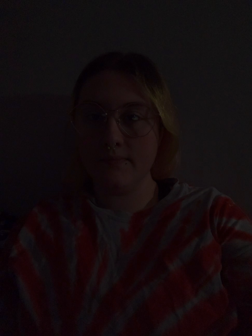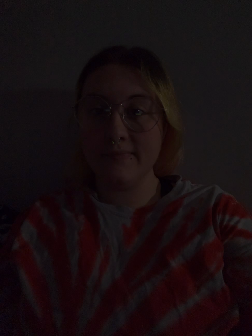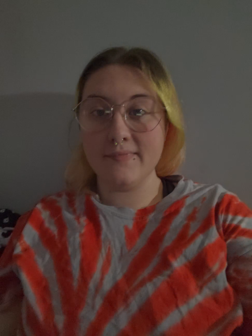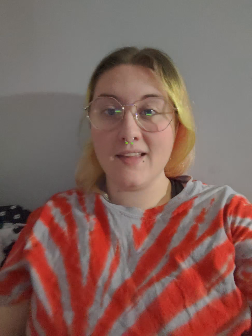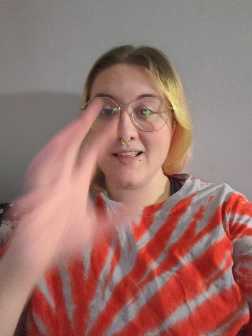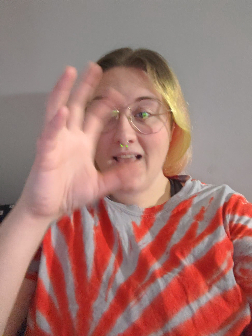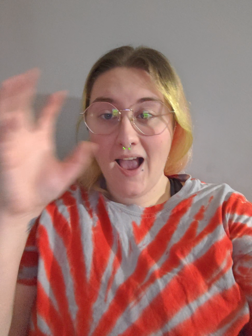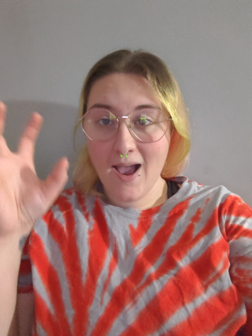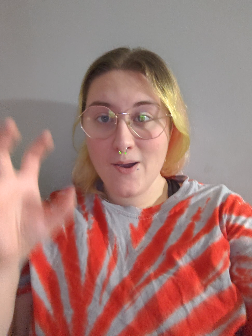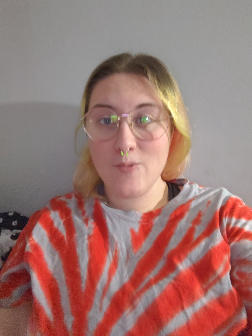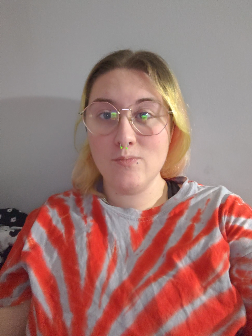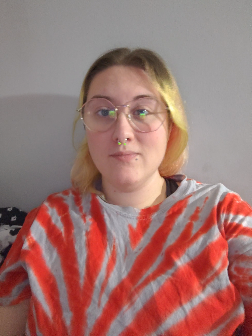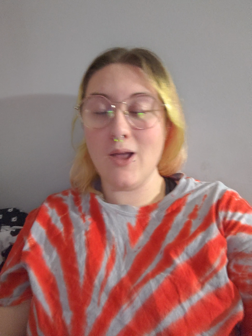cloud